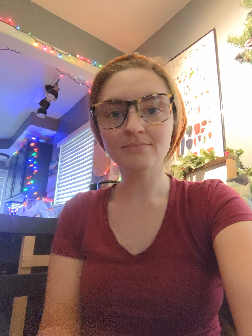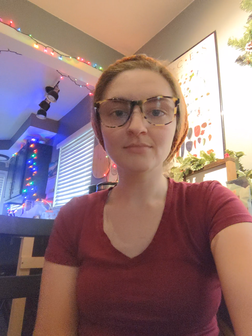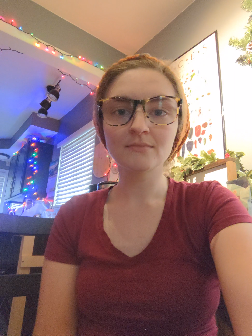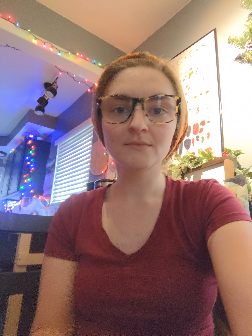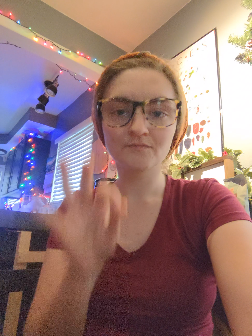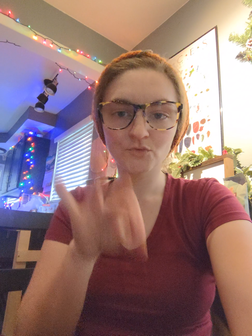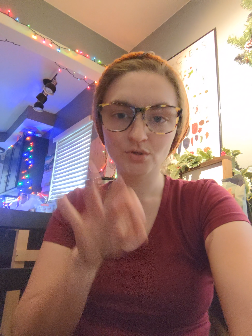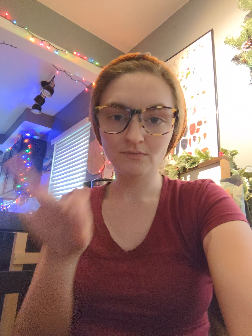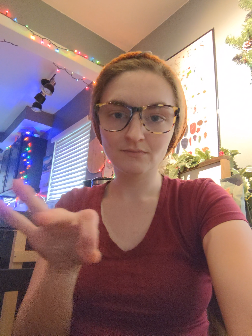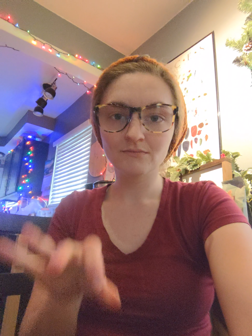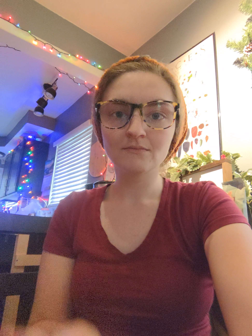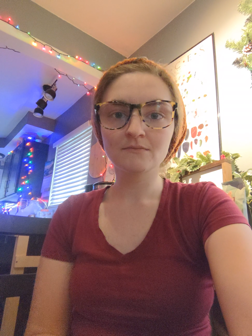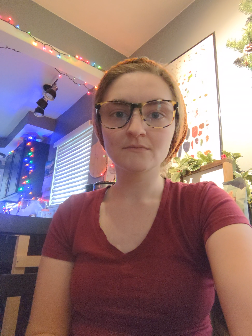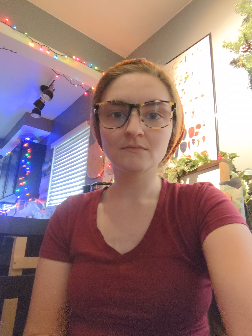french fries